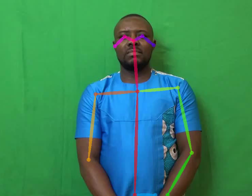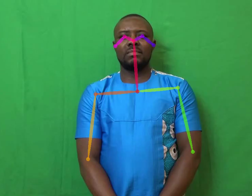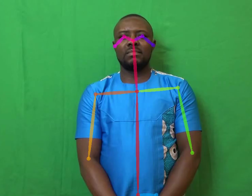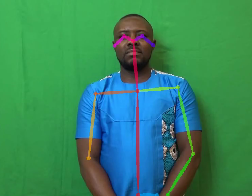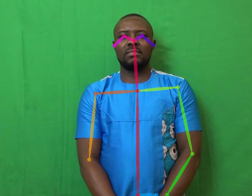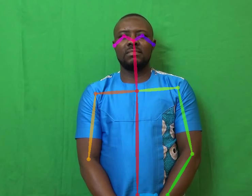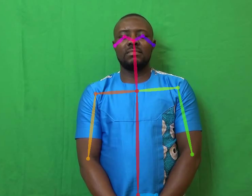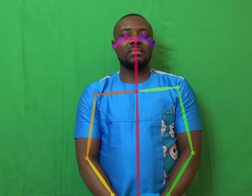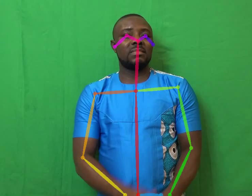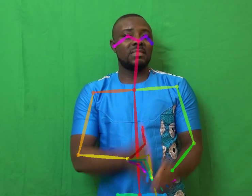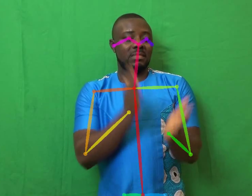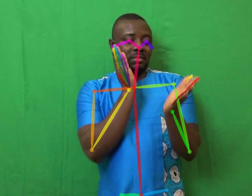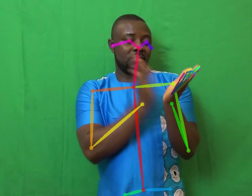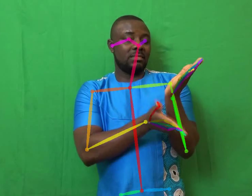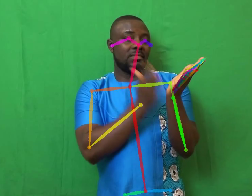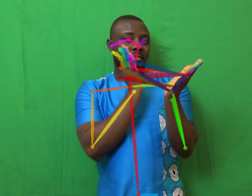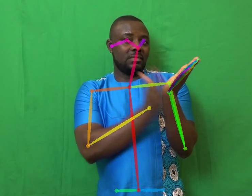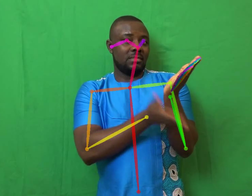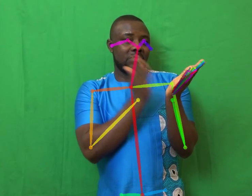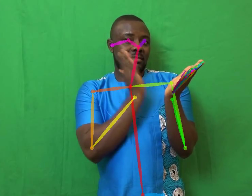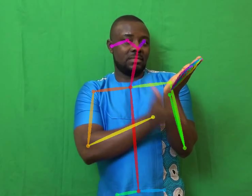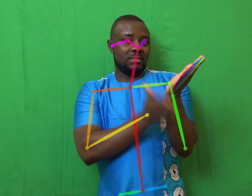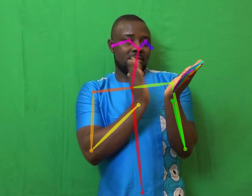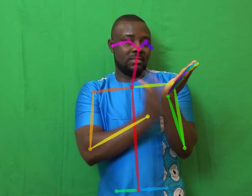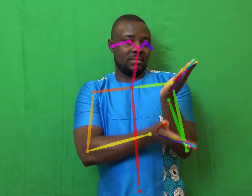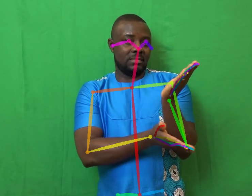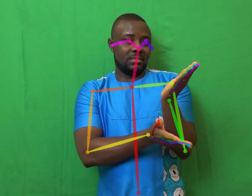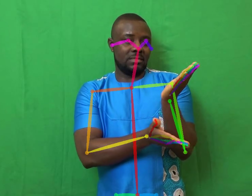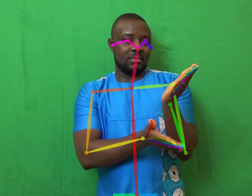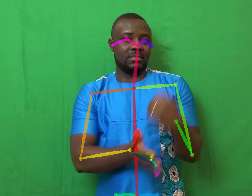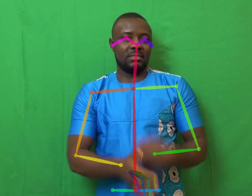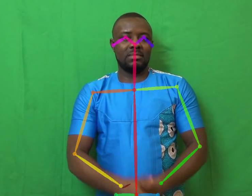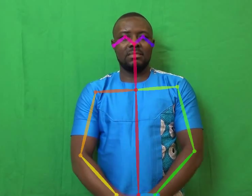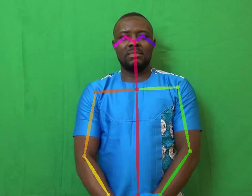cassava